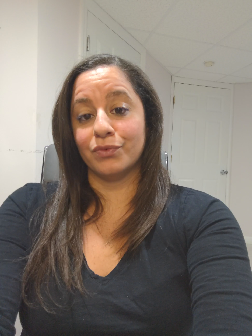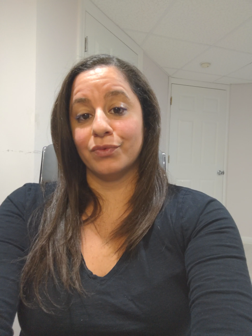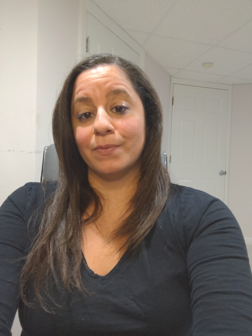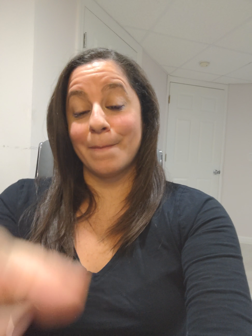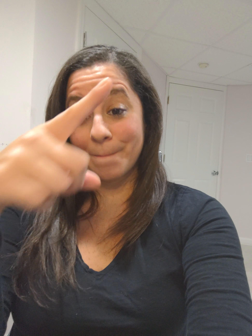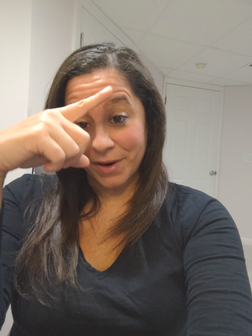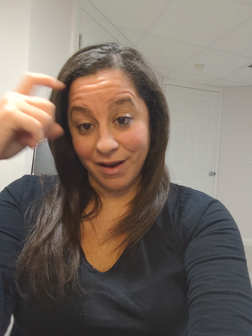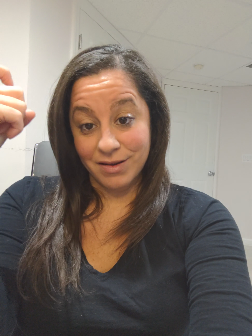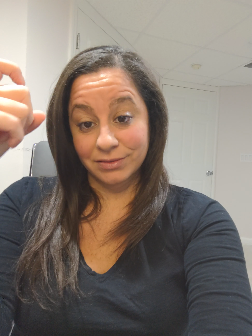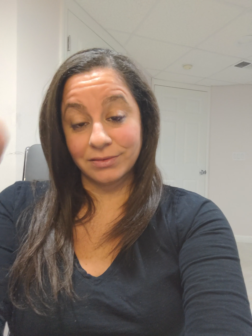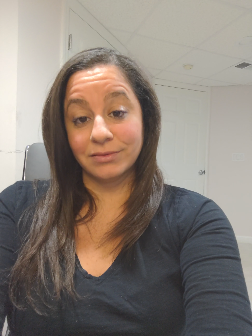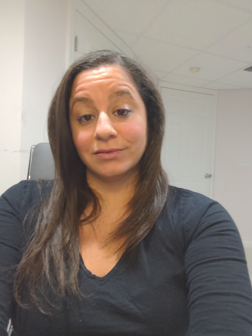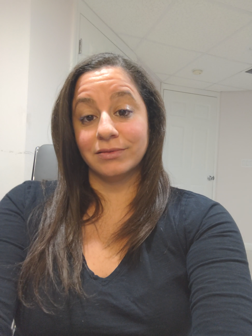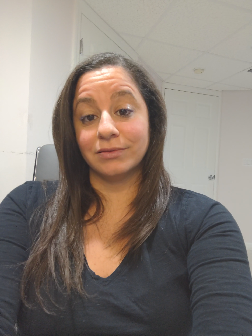because